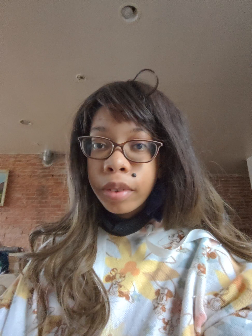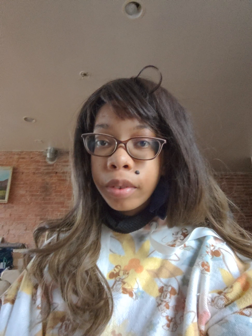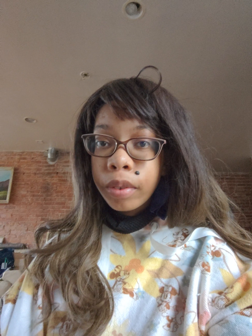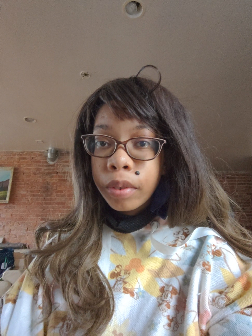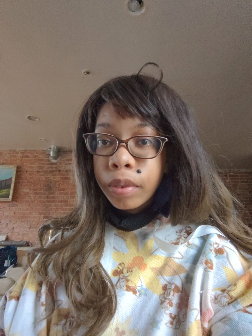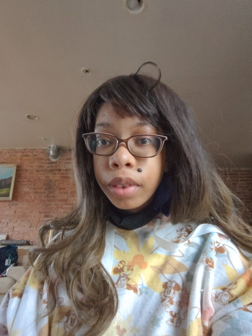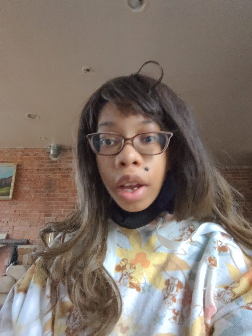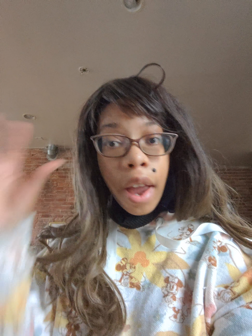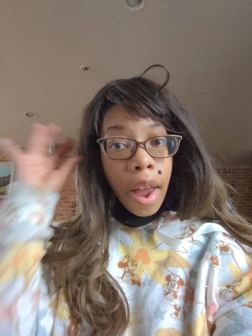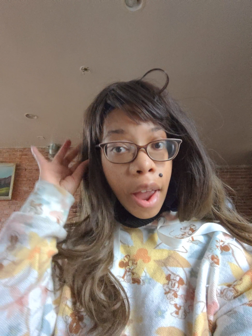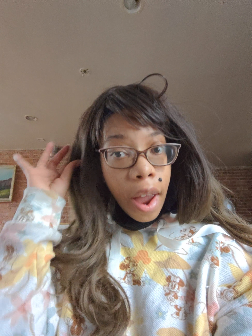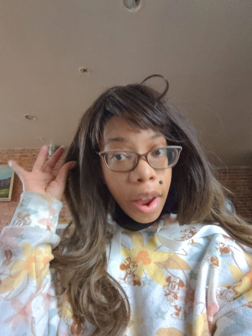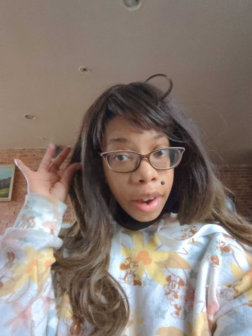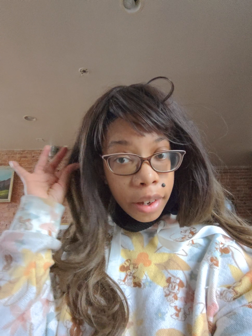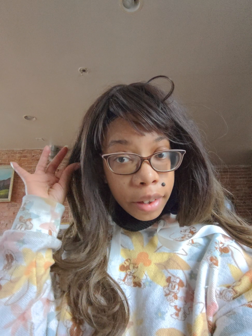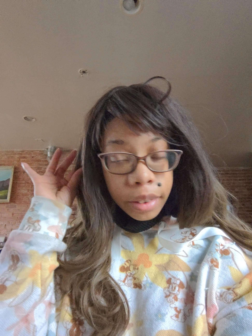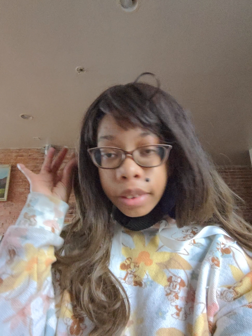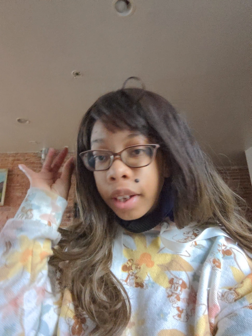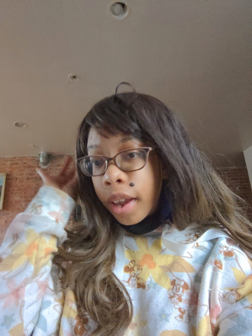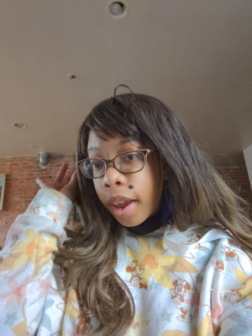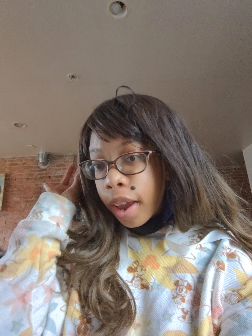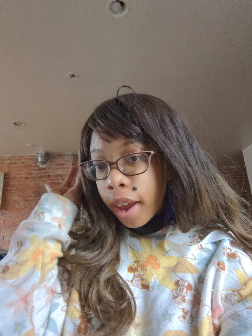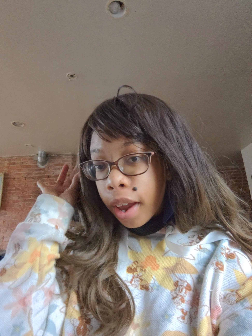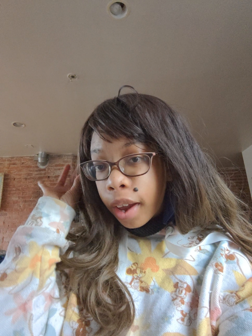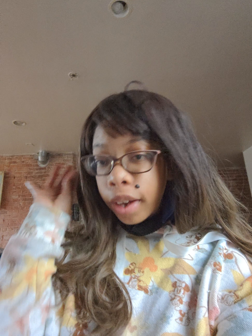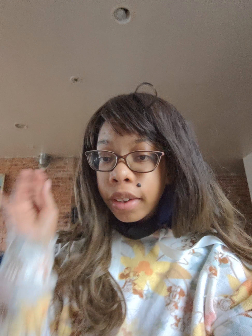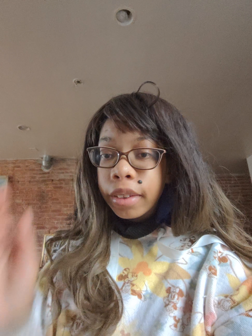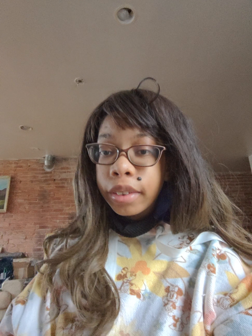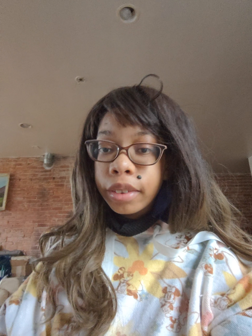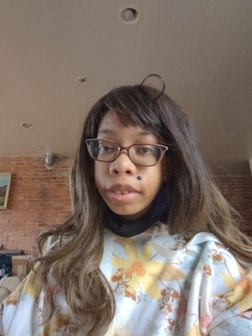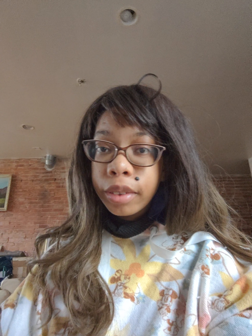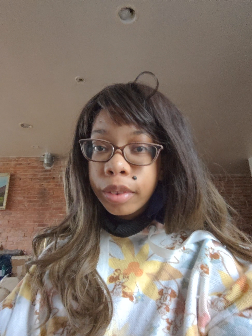hair